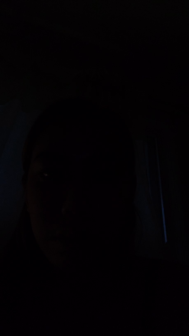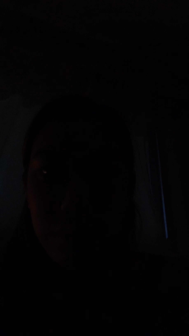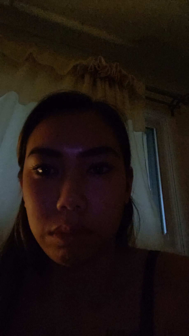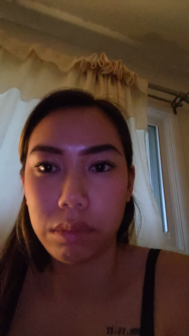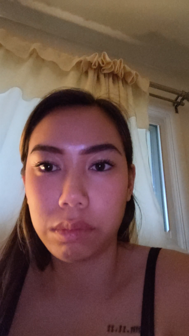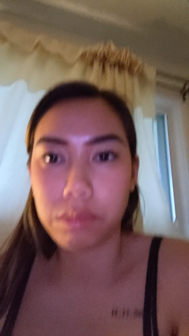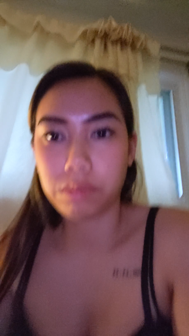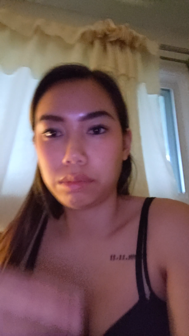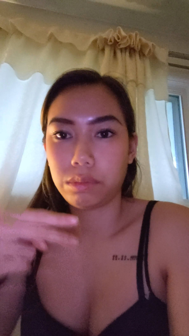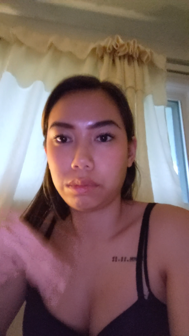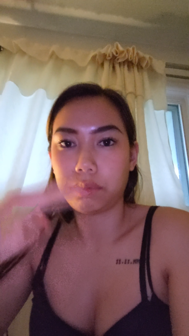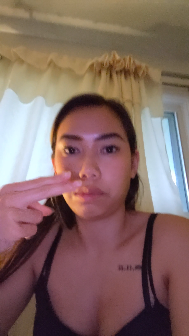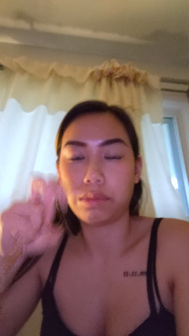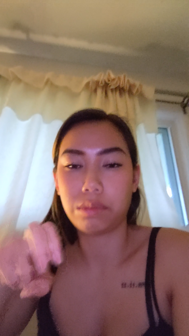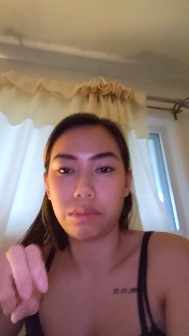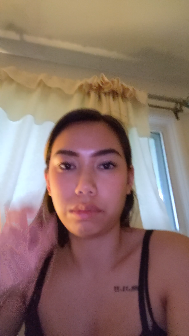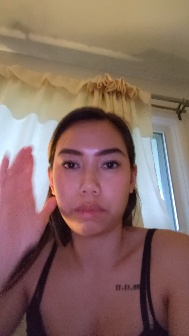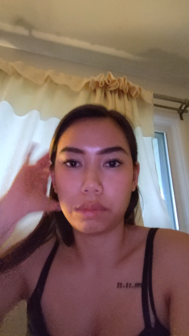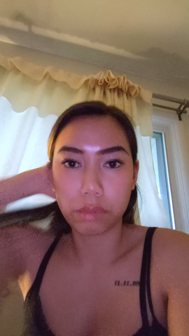high chair